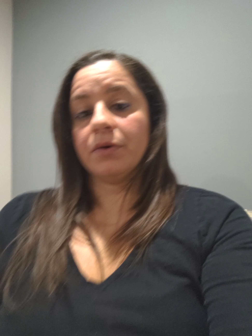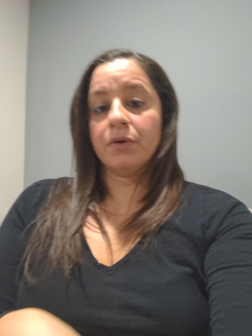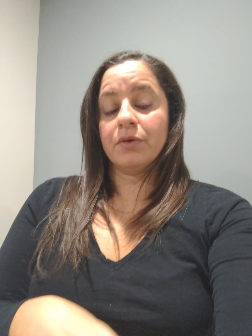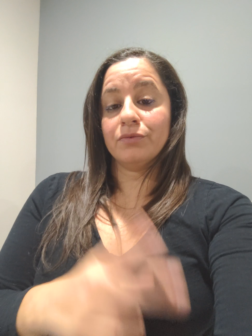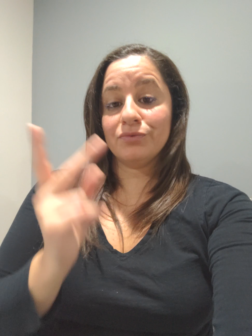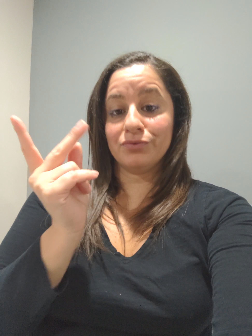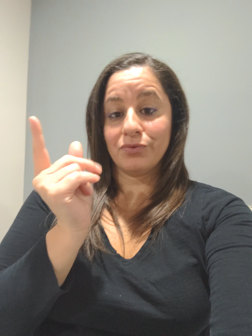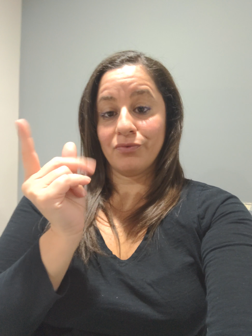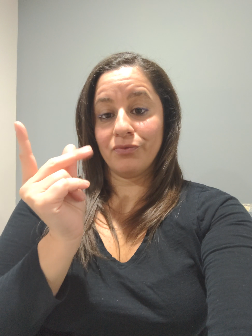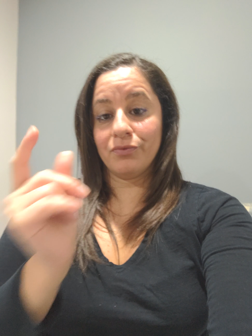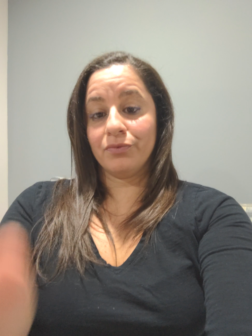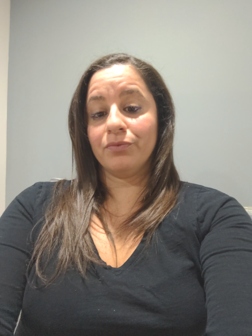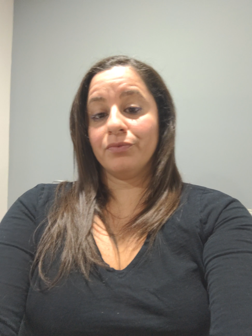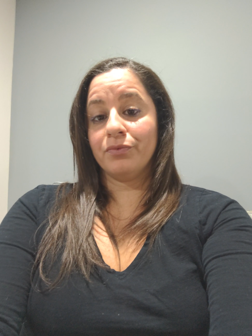dog